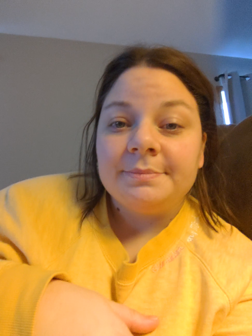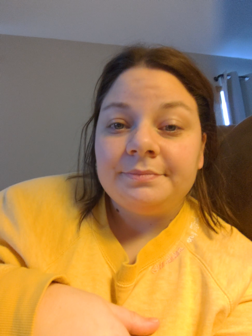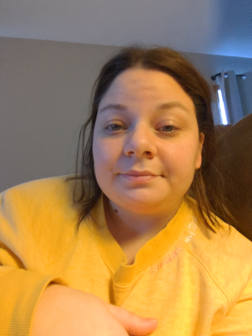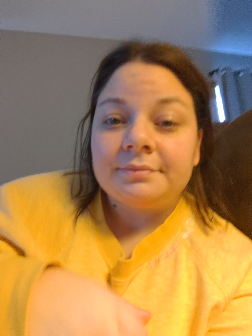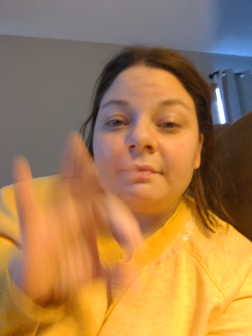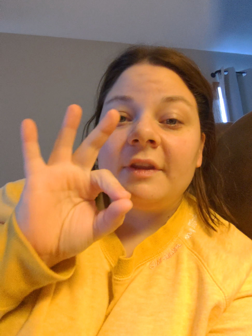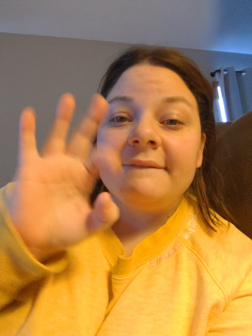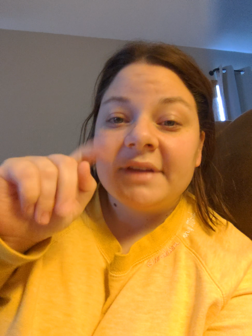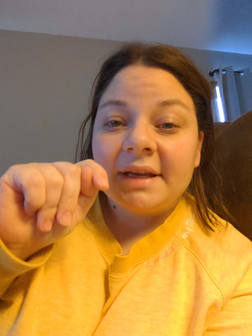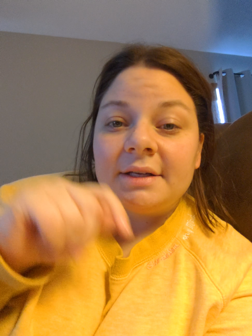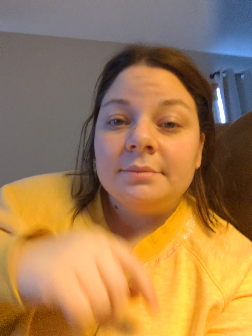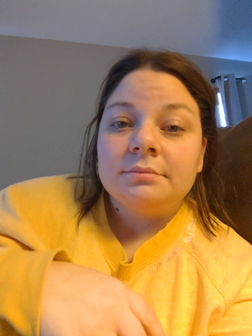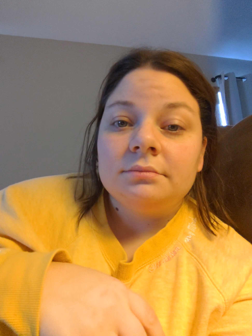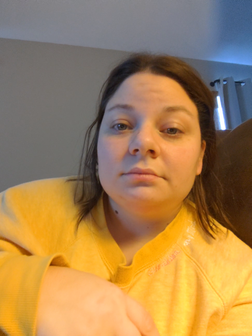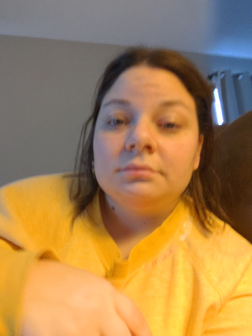feet